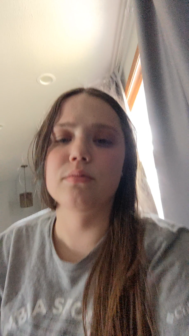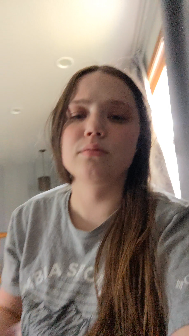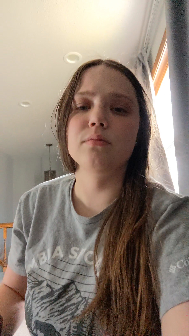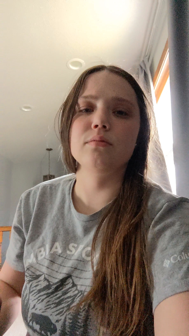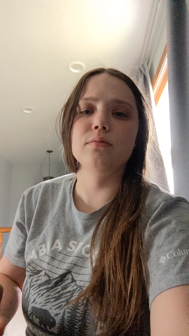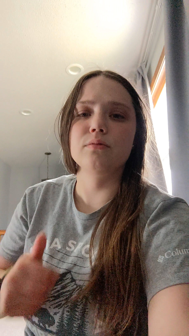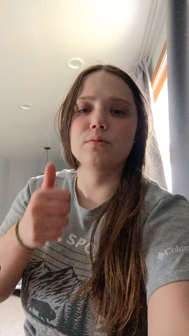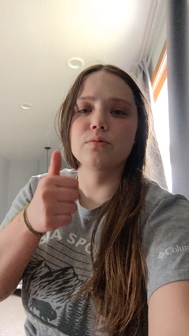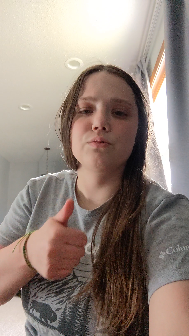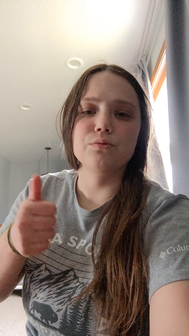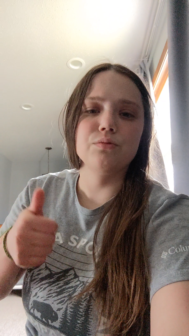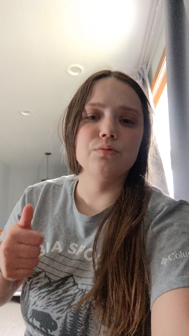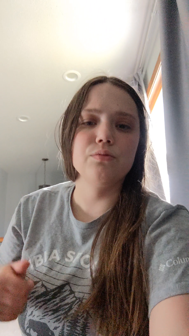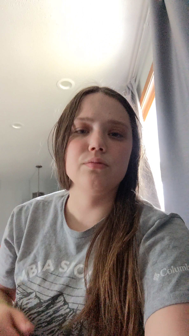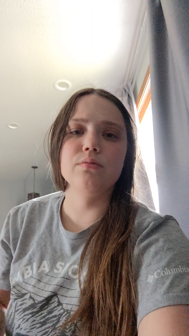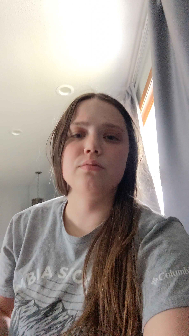each